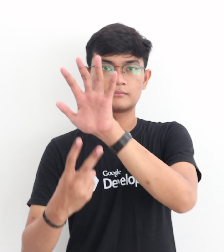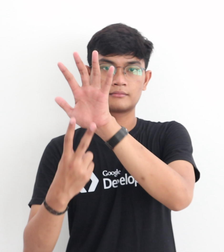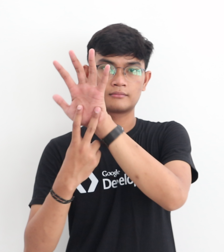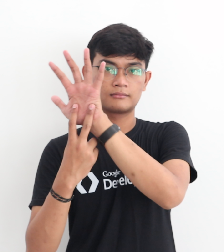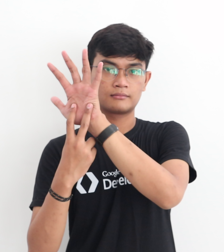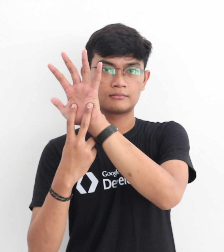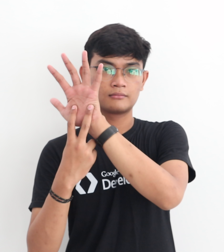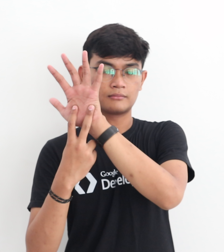N